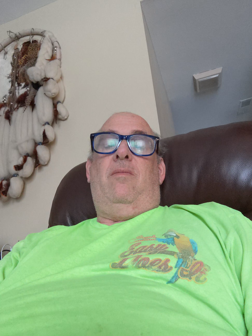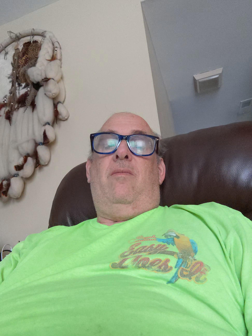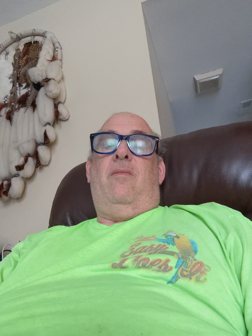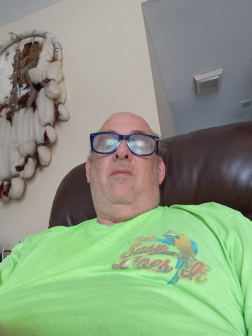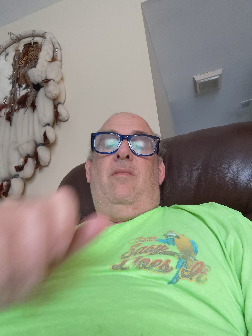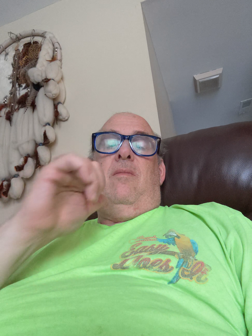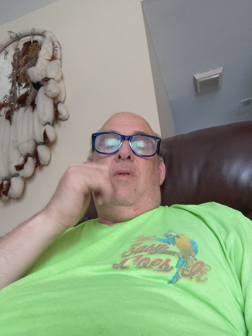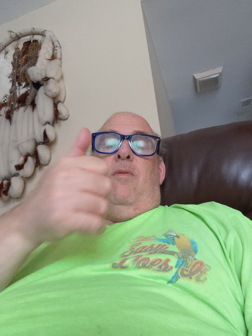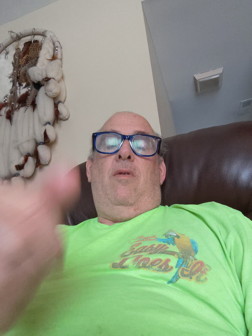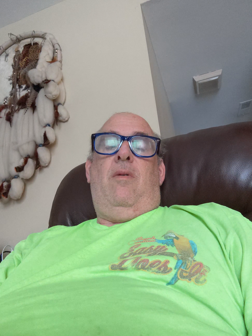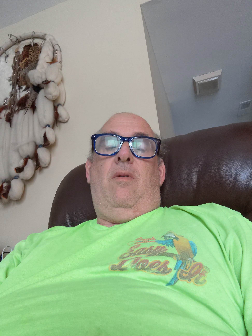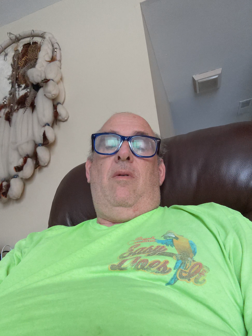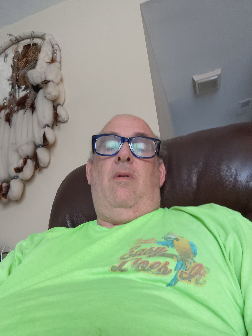tomorrow